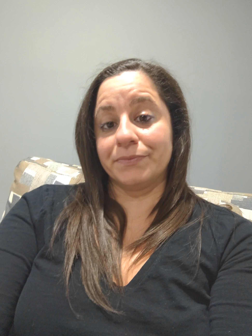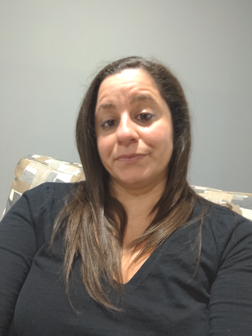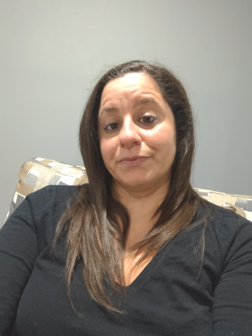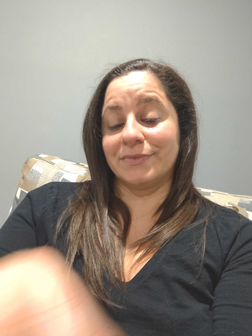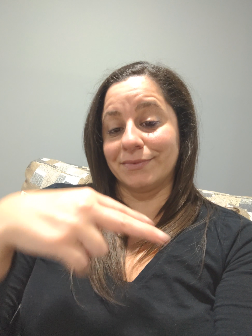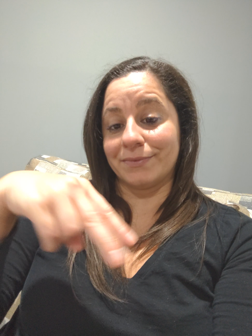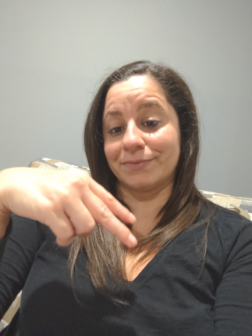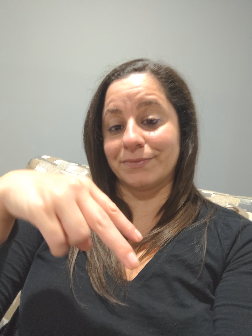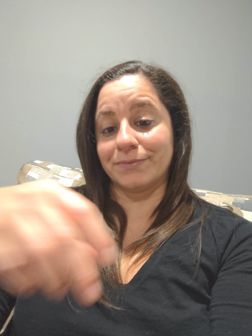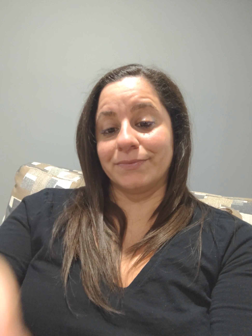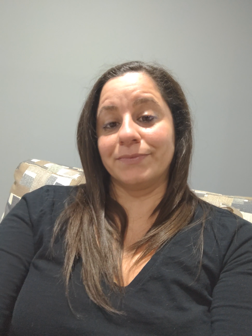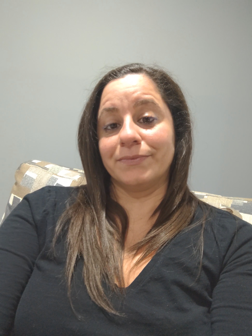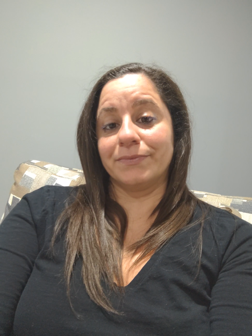dance